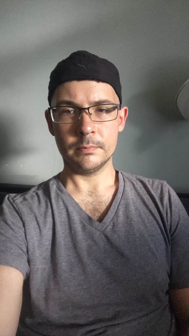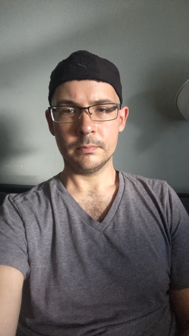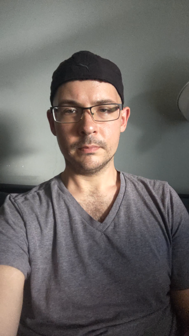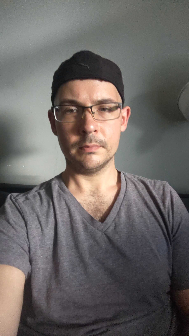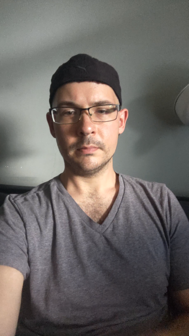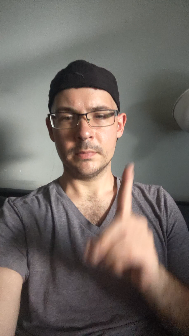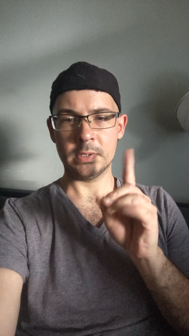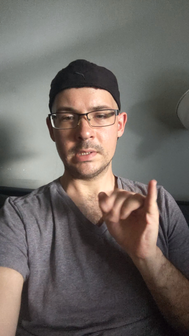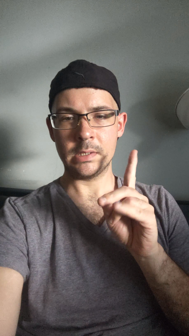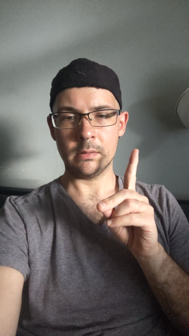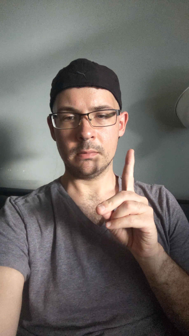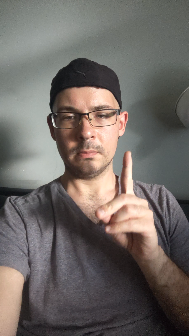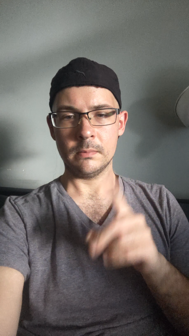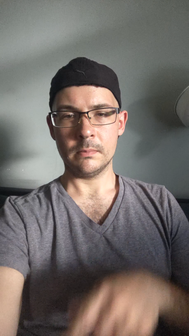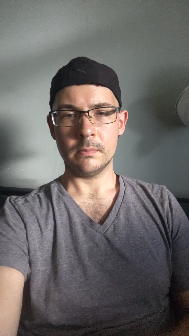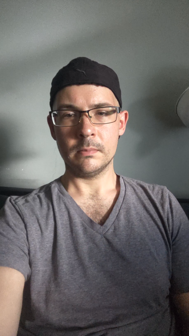did